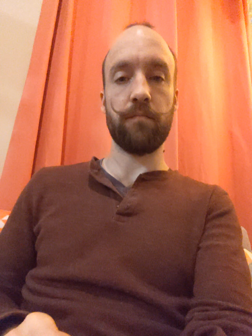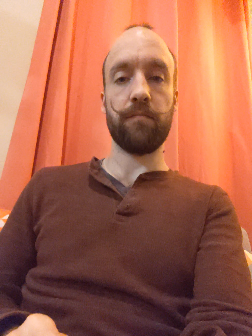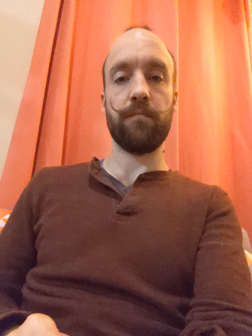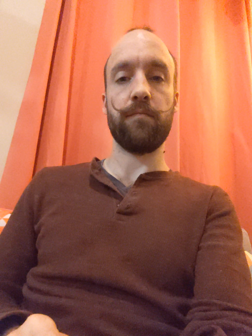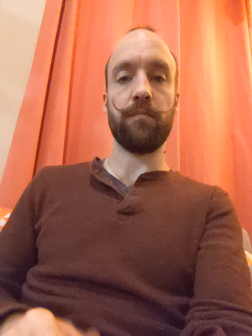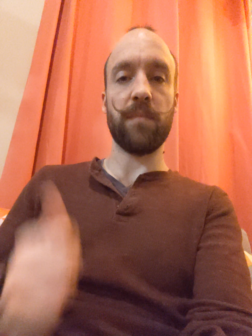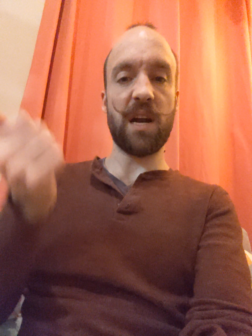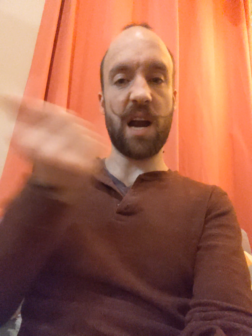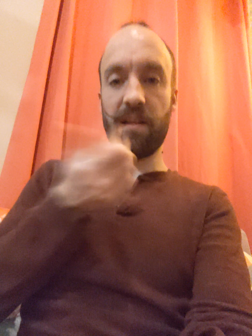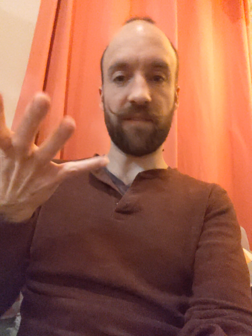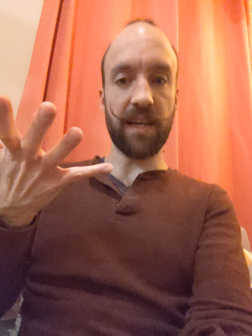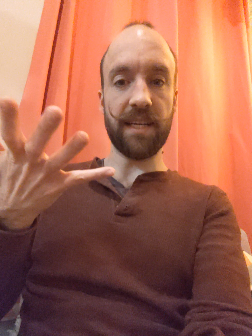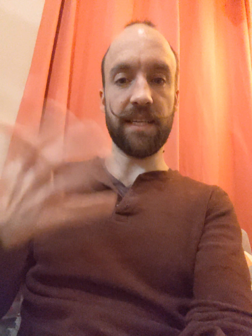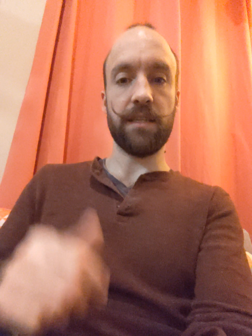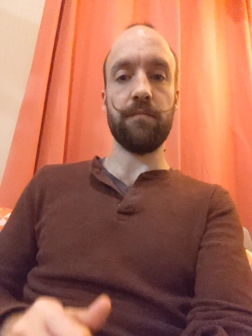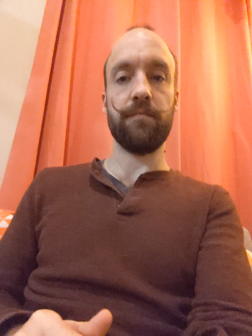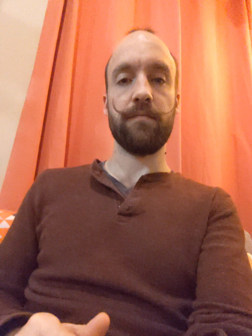every